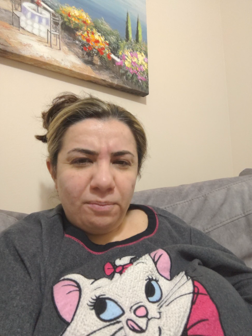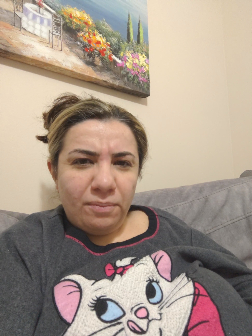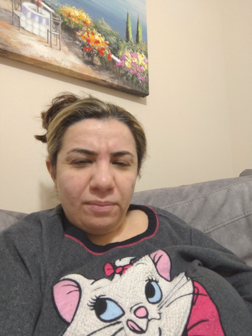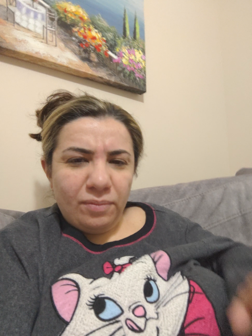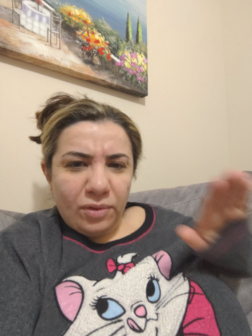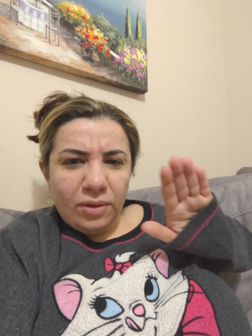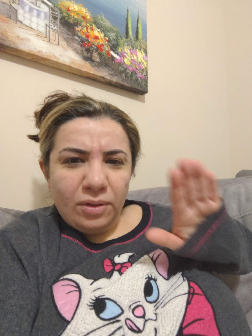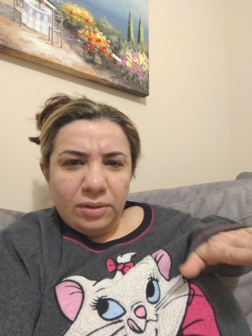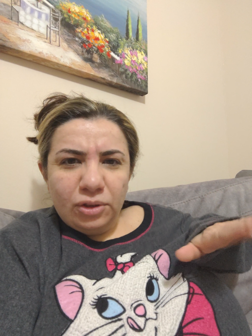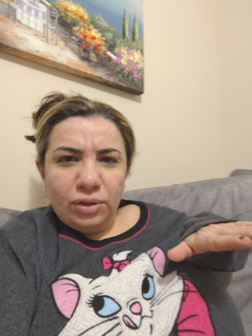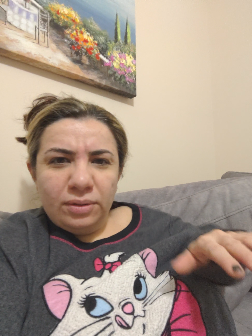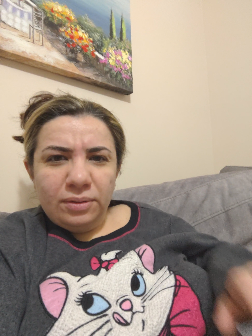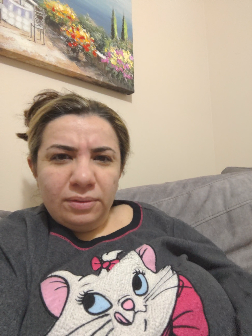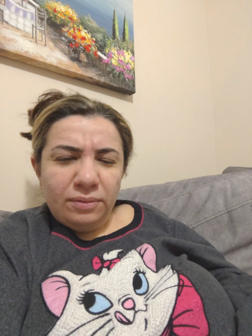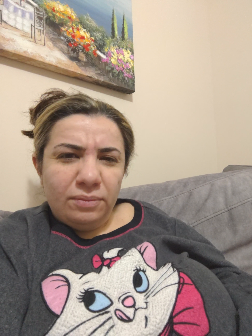child